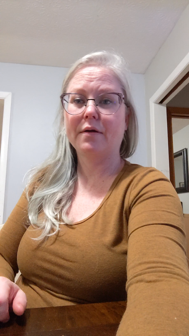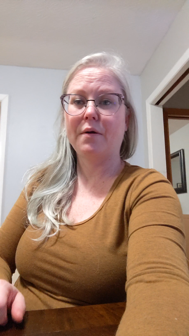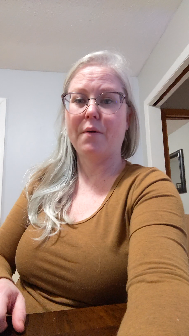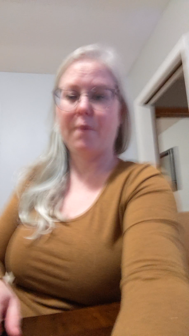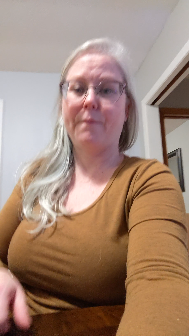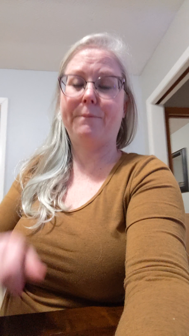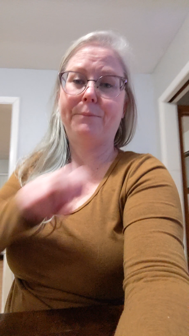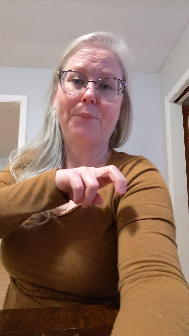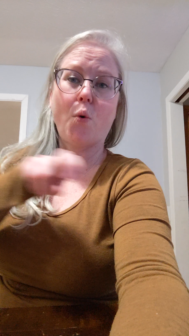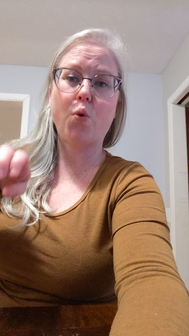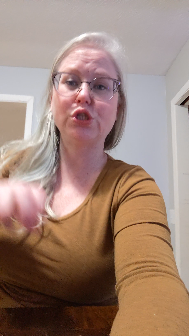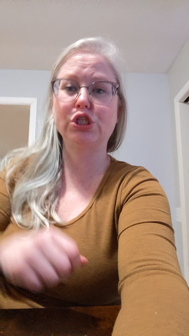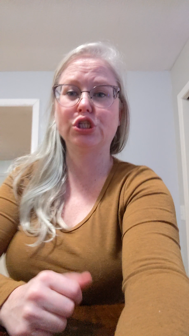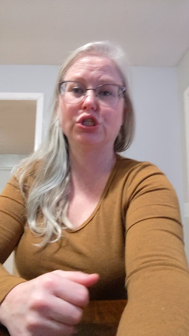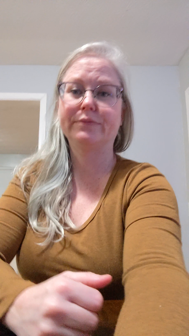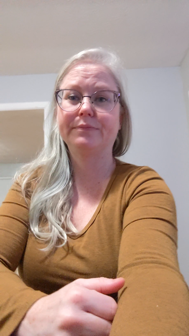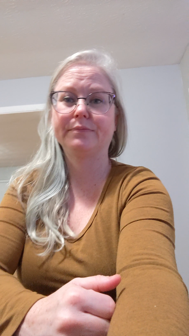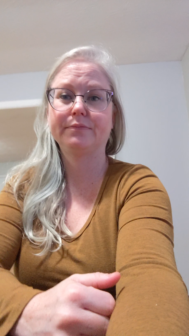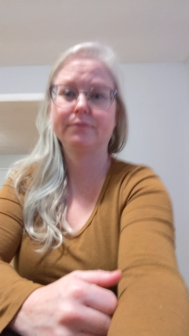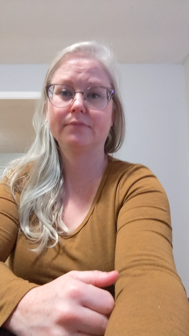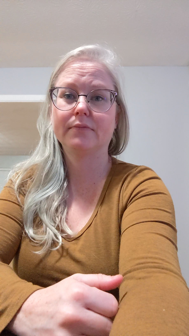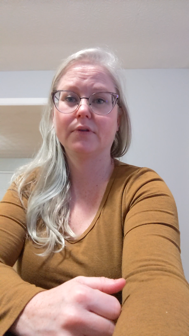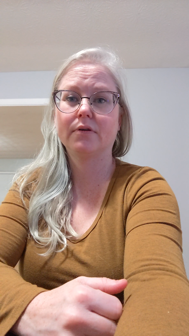porch